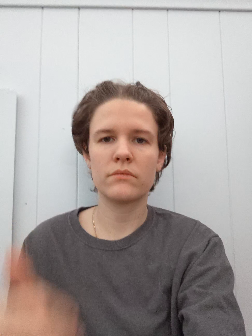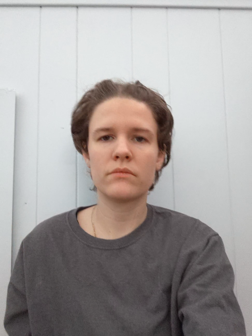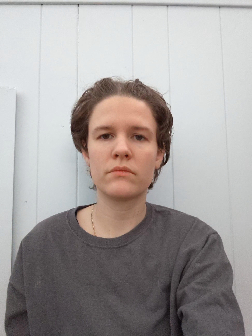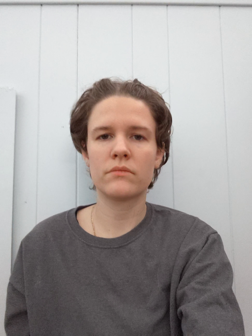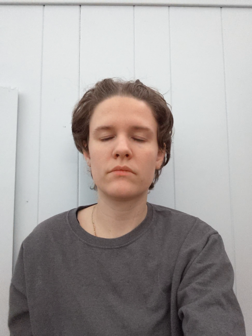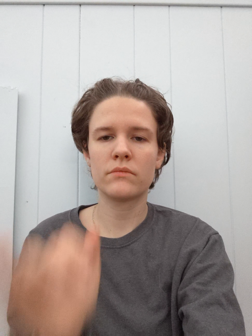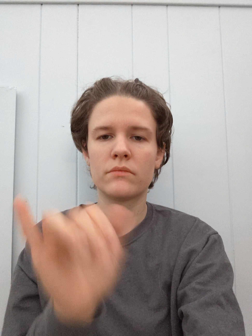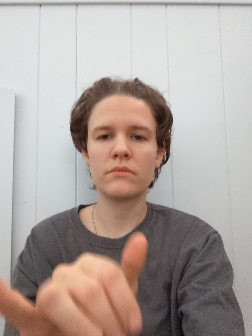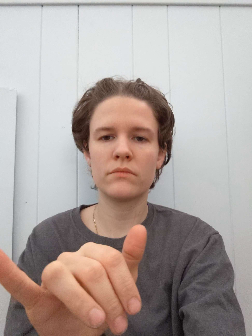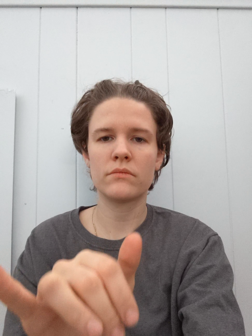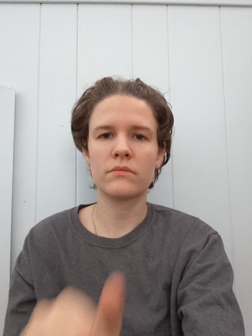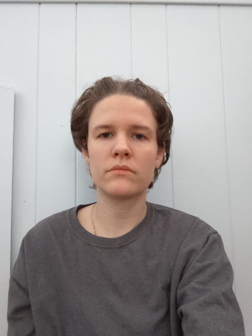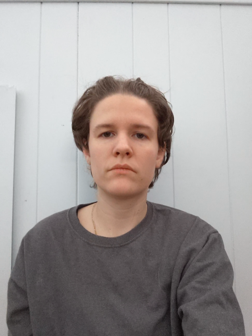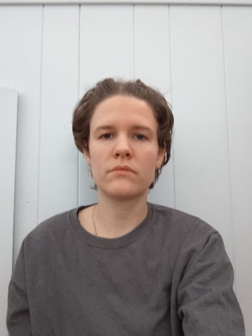stay